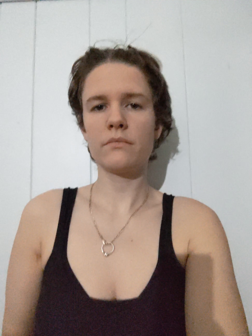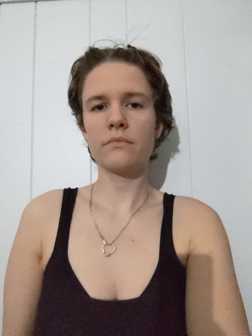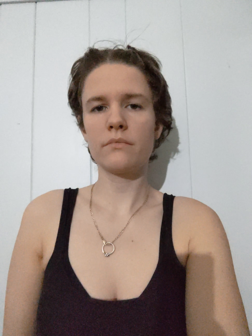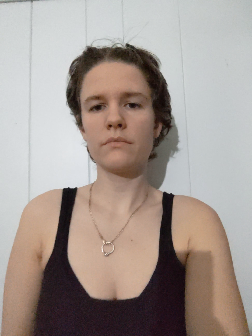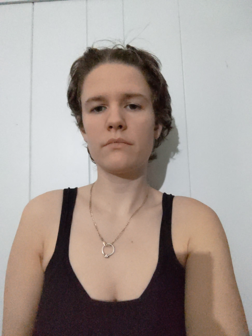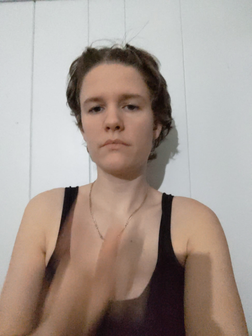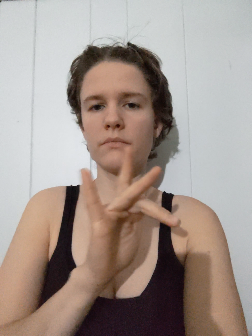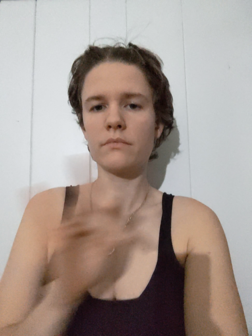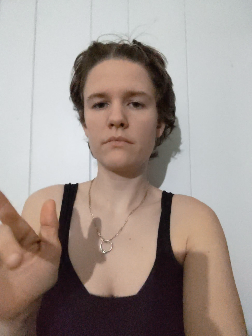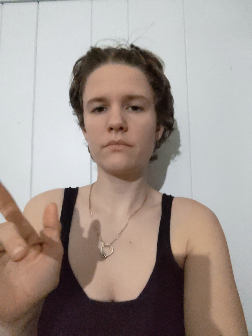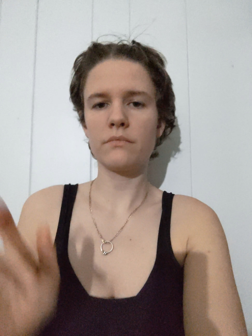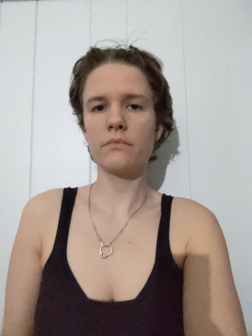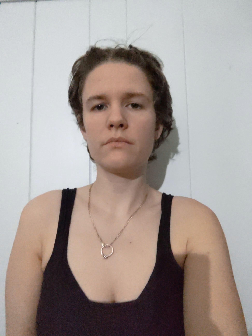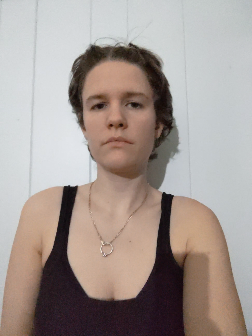empty